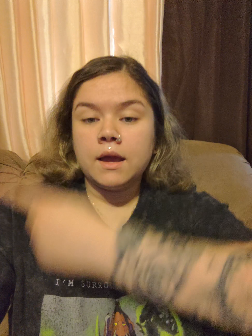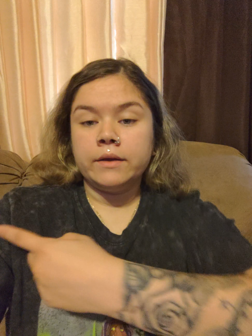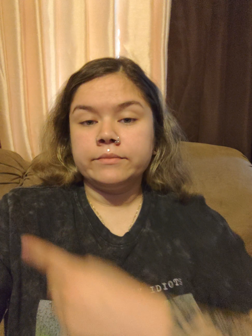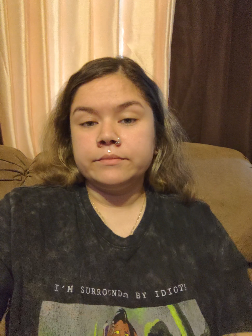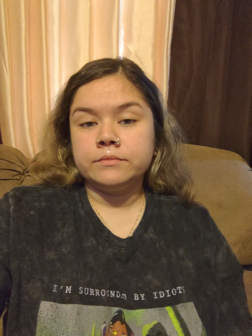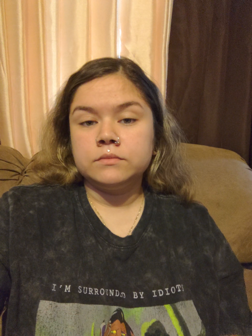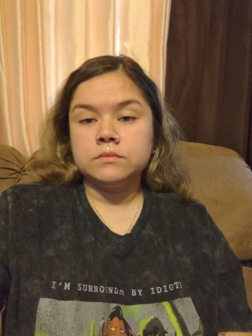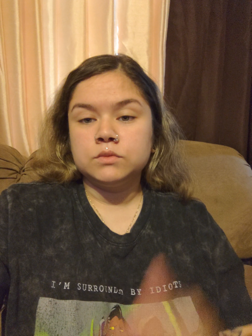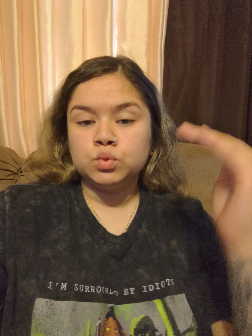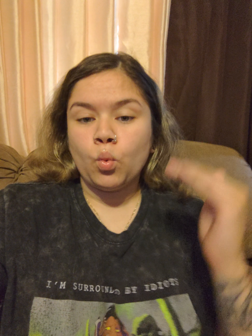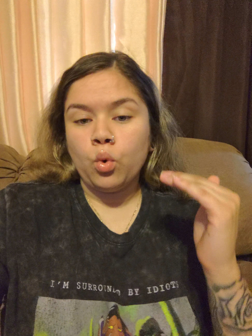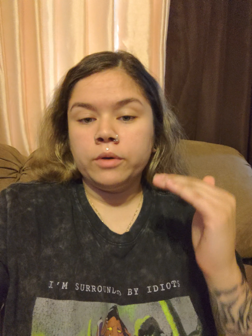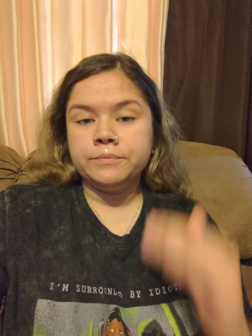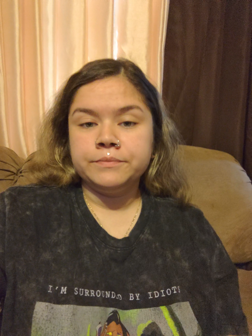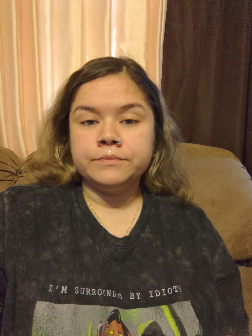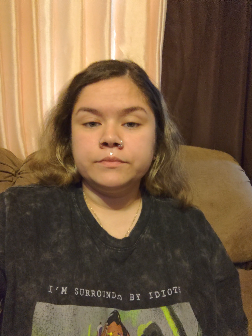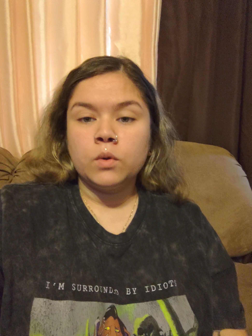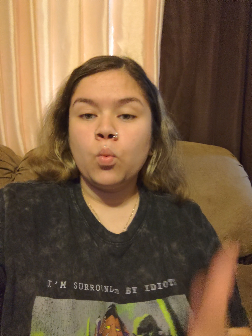short